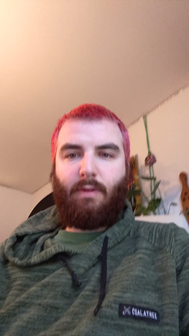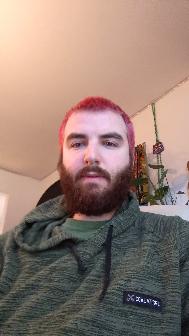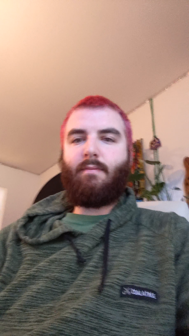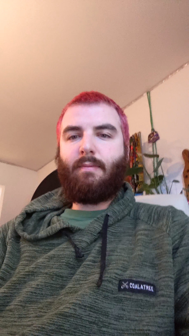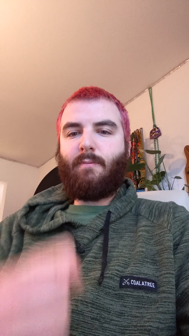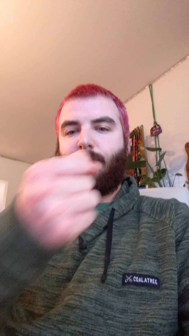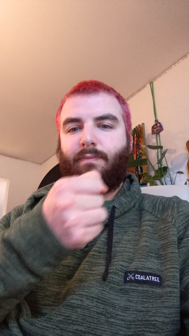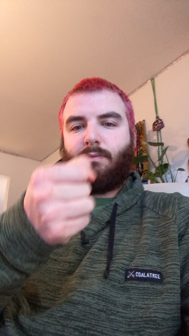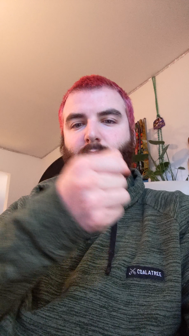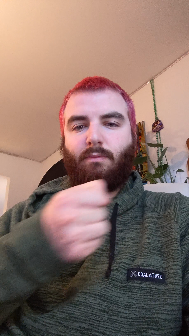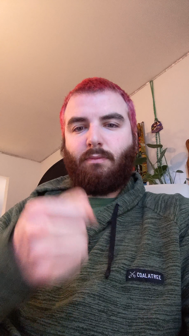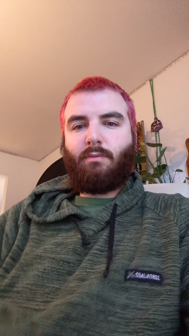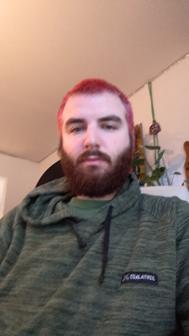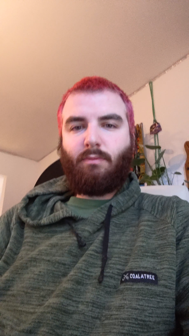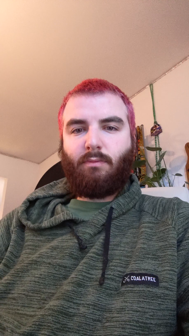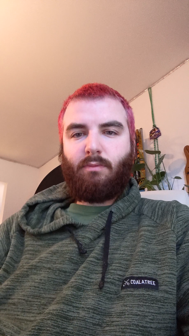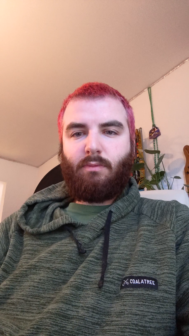coffee